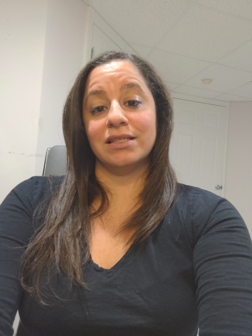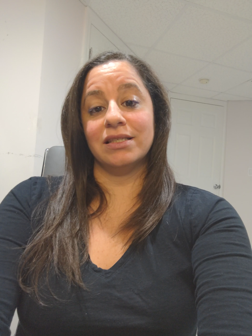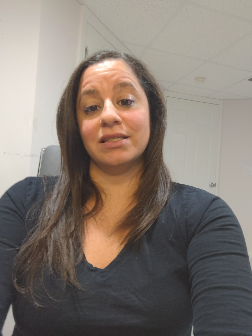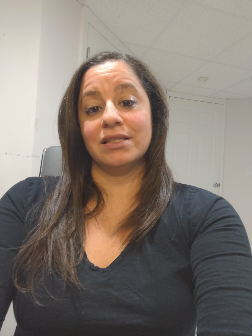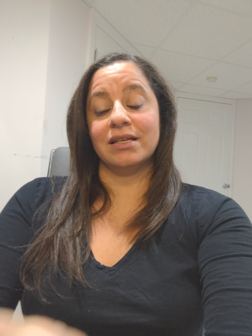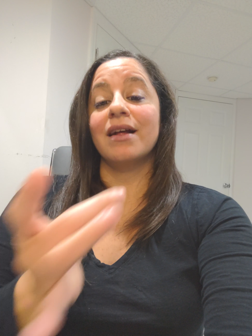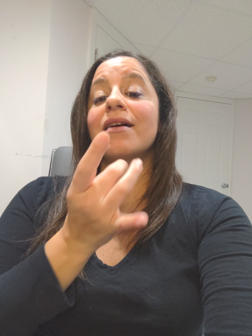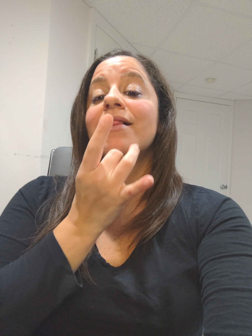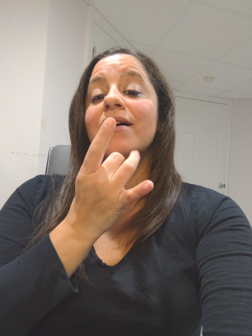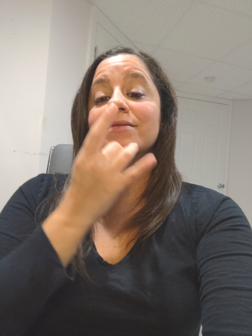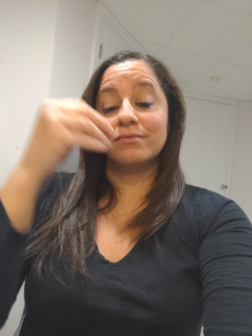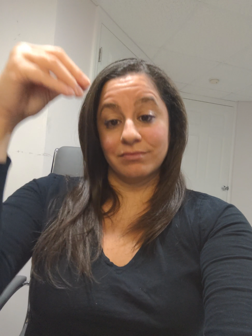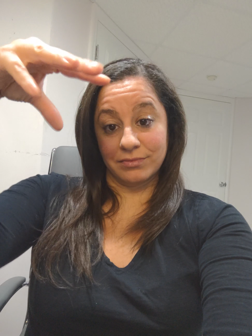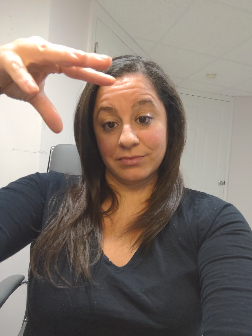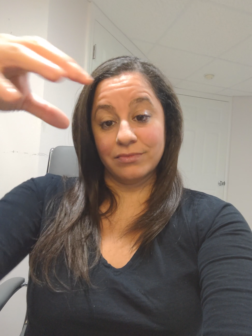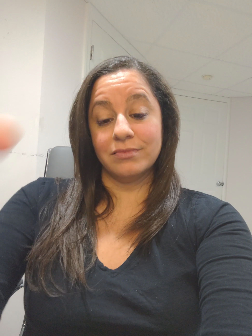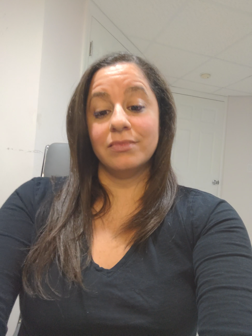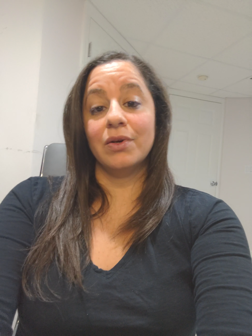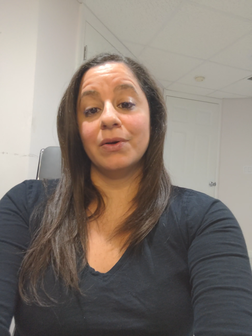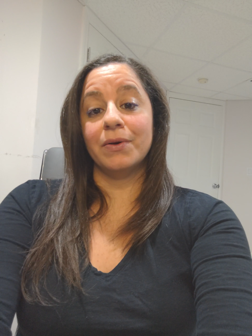lamp